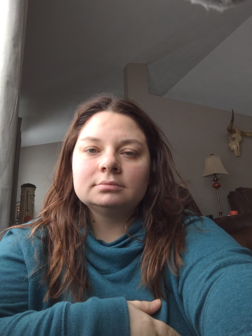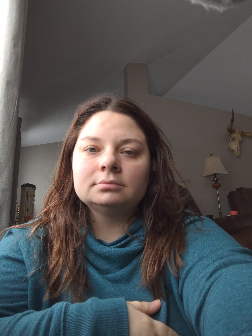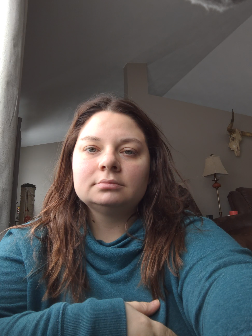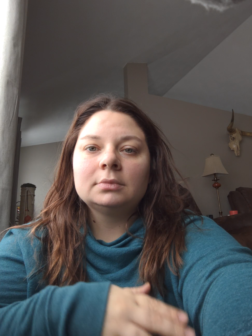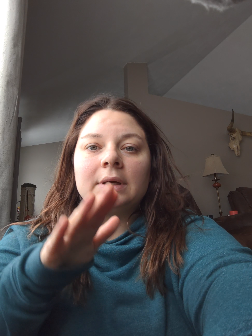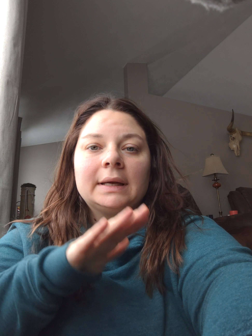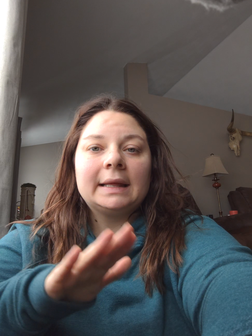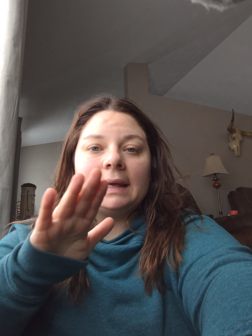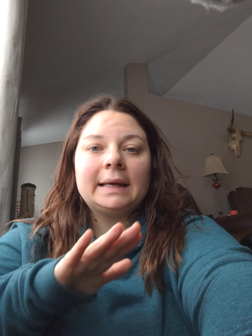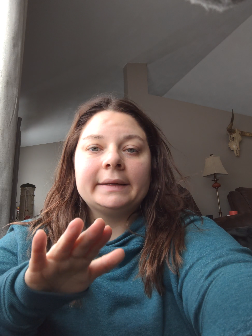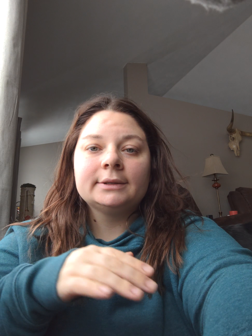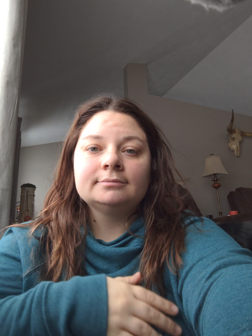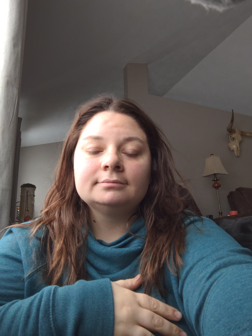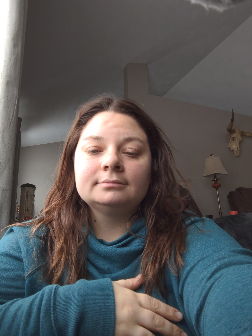clean